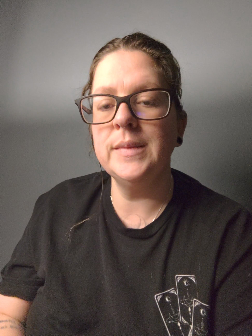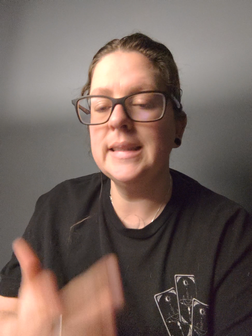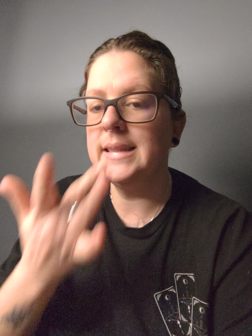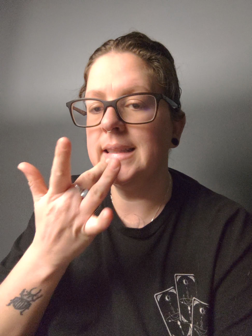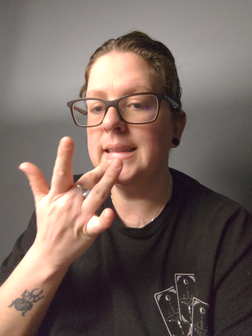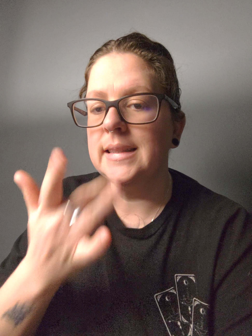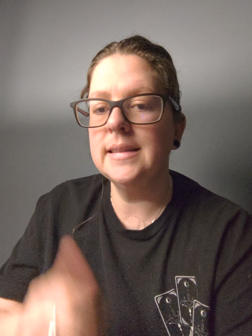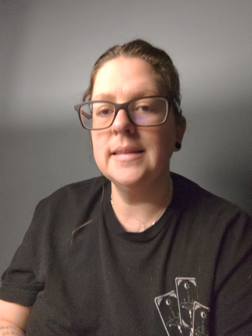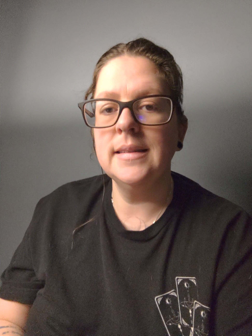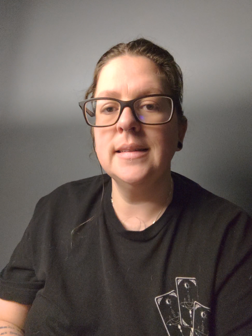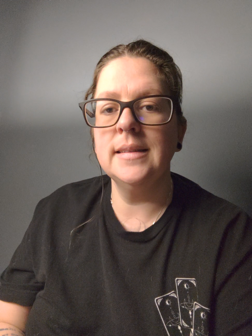taste